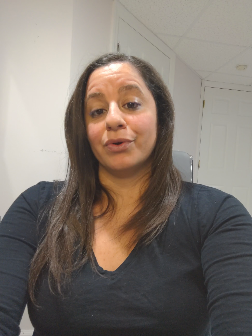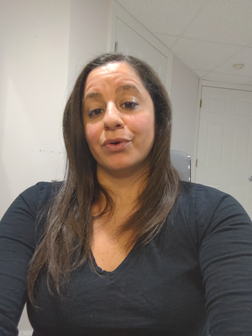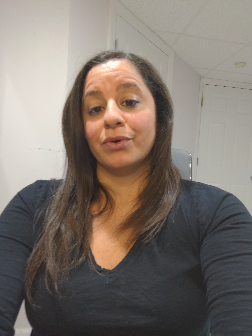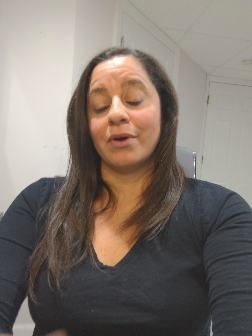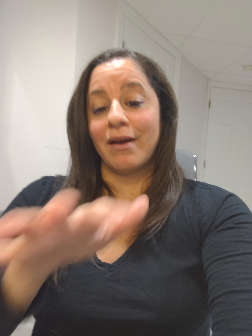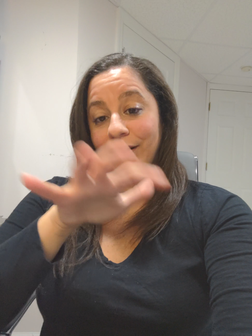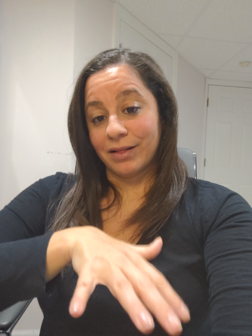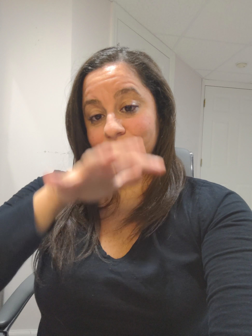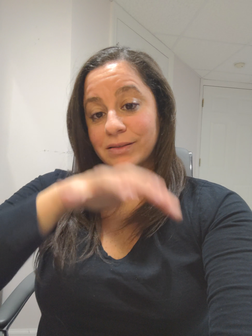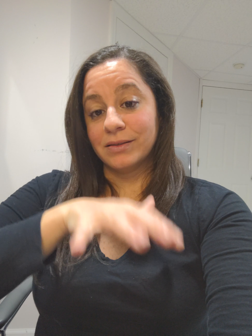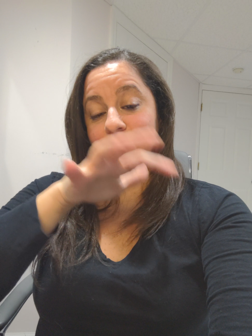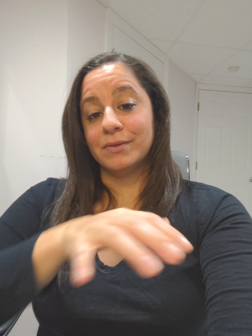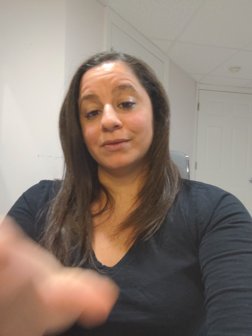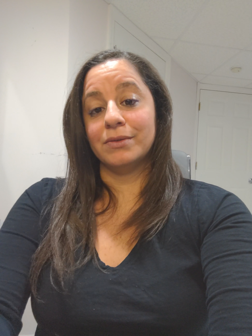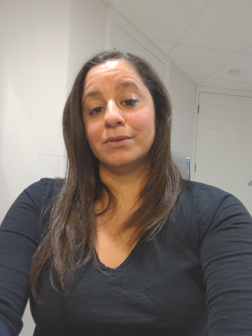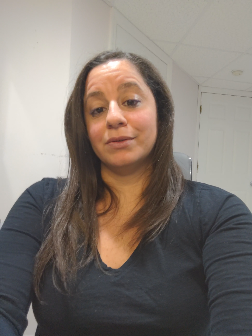alligator